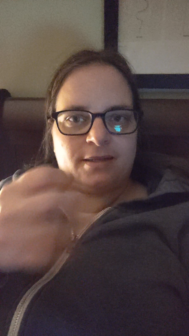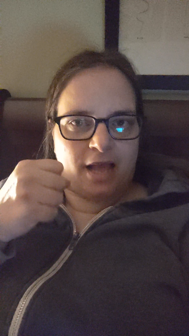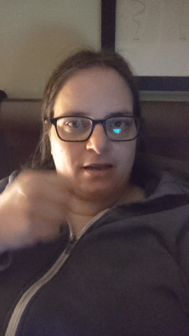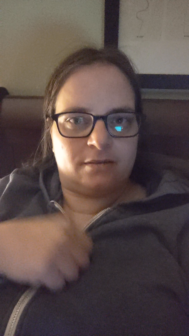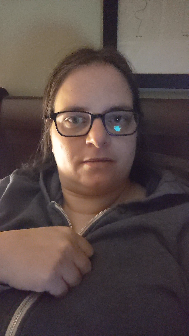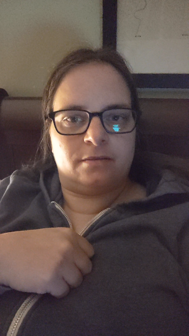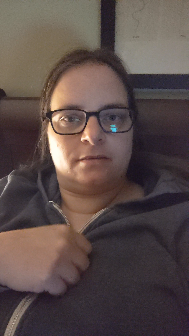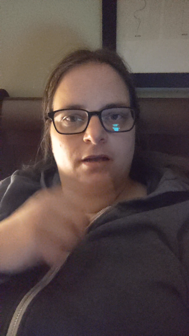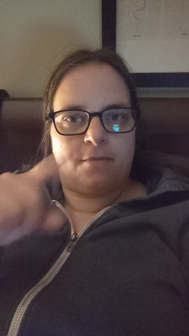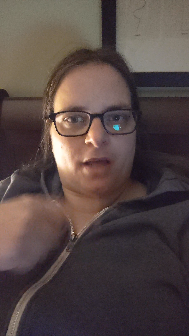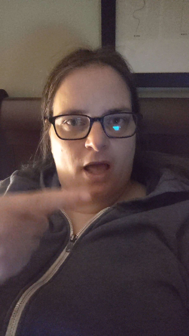about